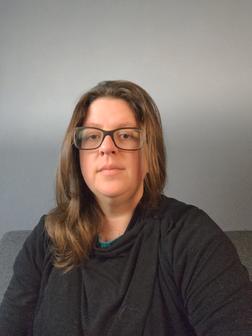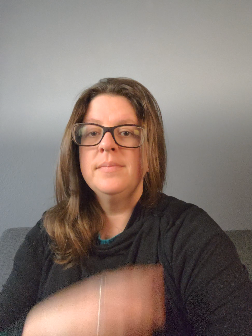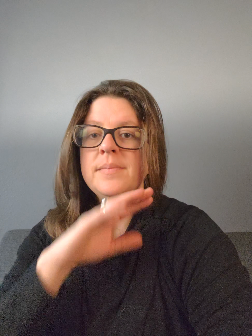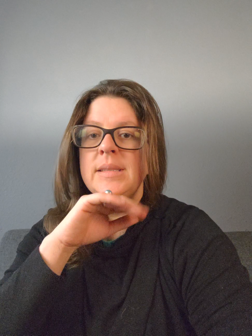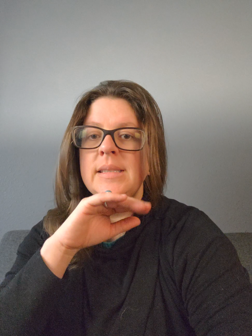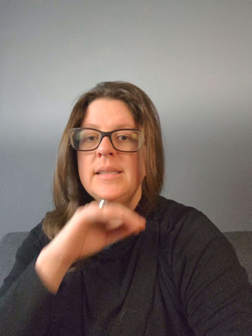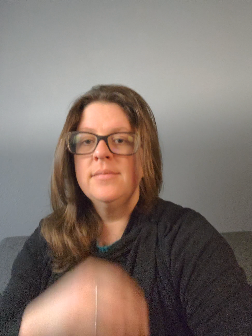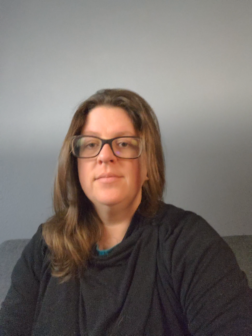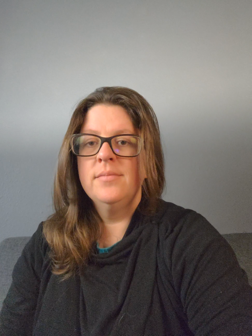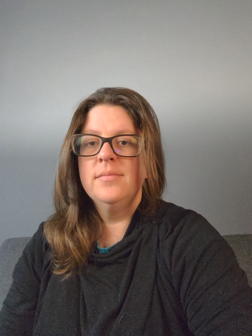pig